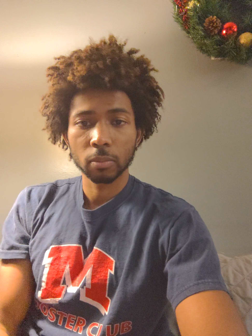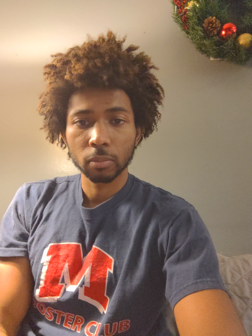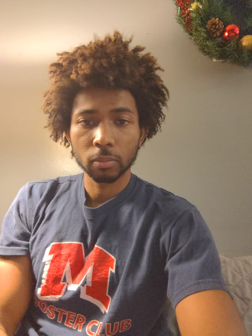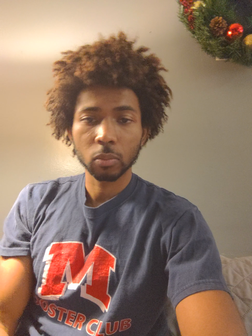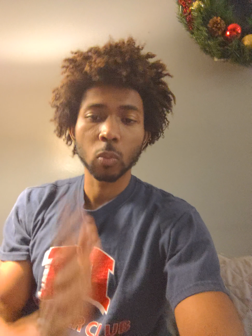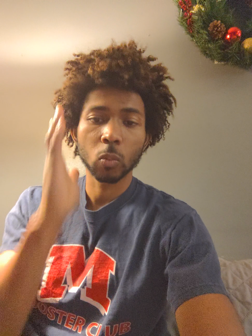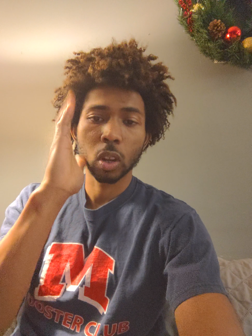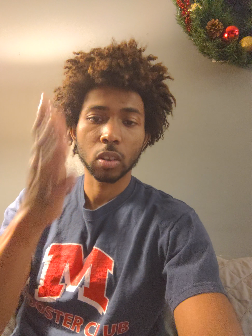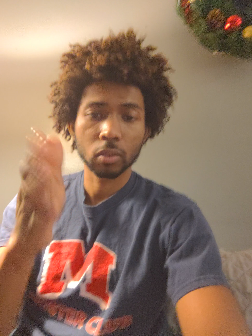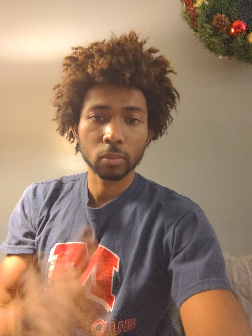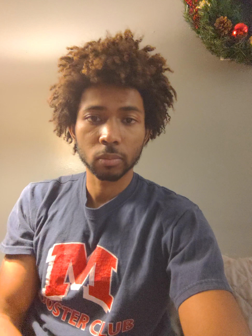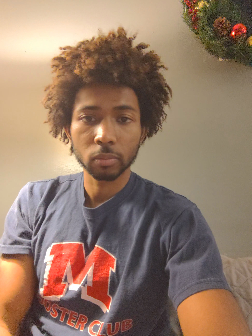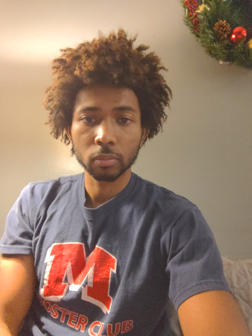will